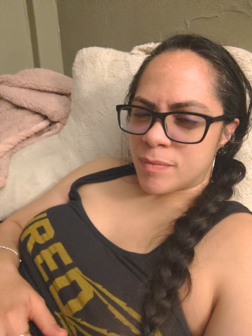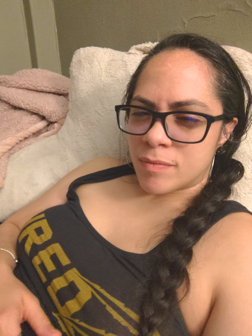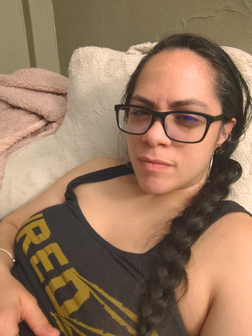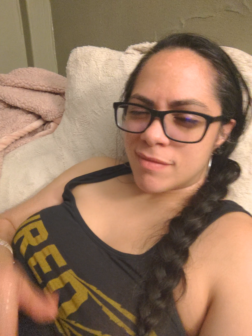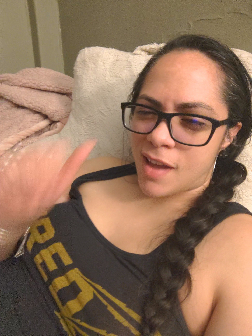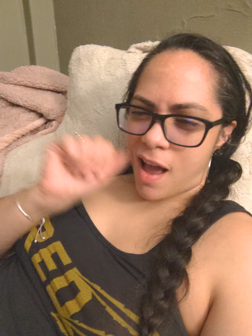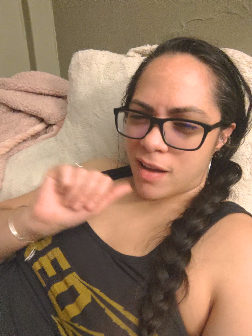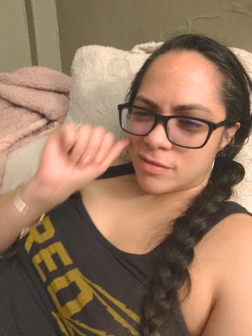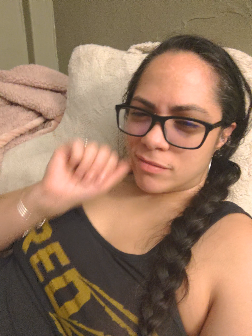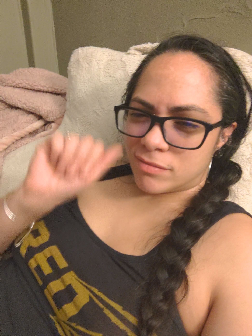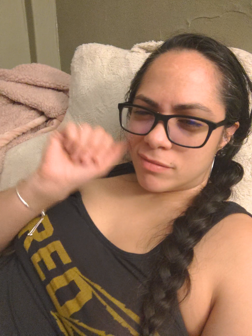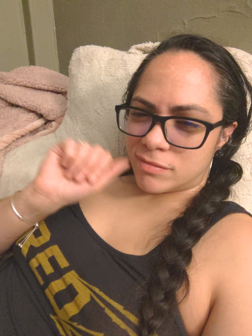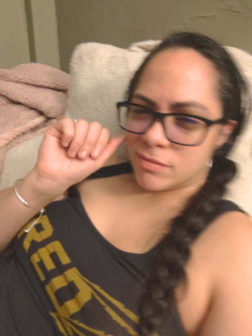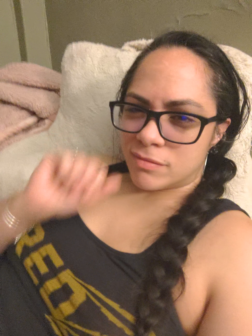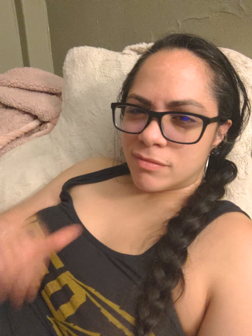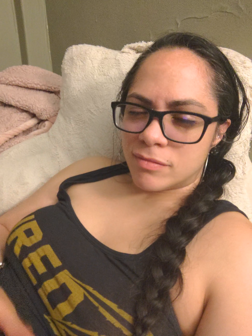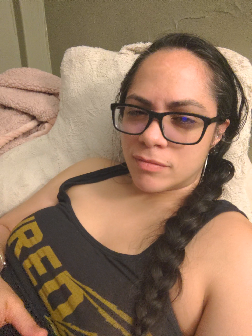aunt